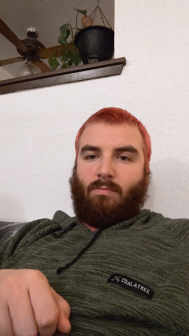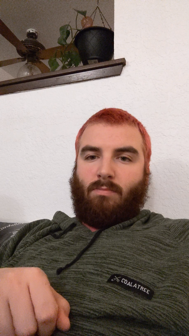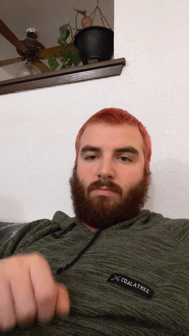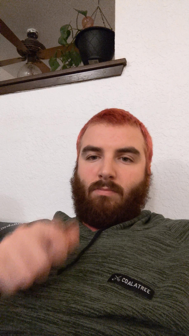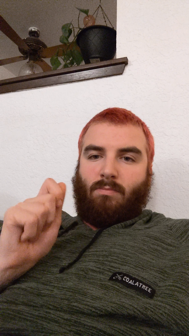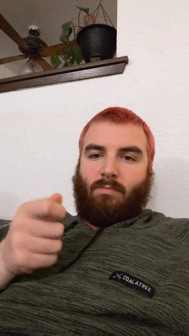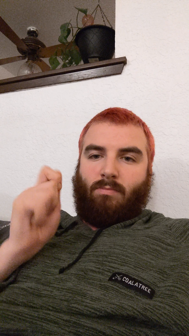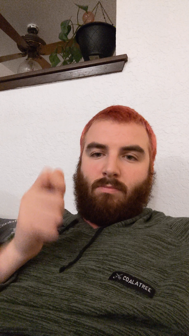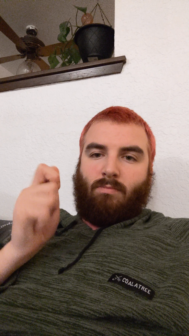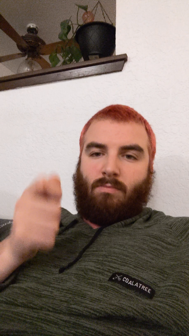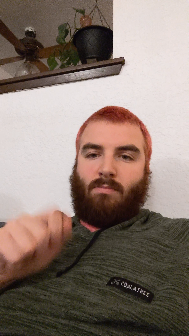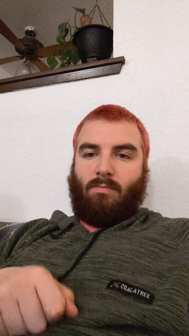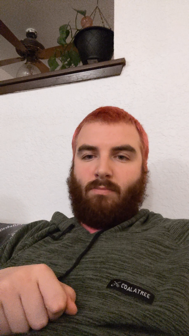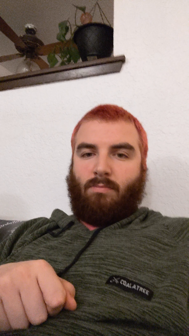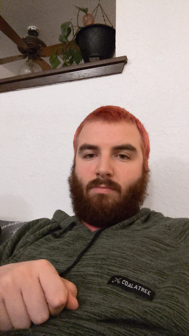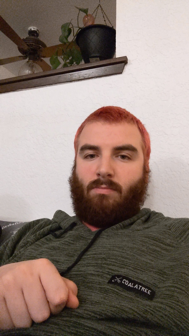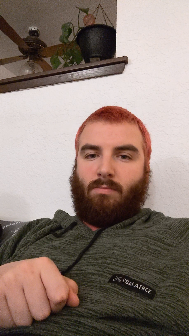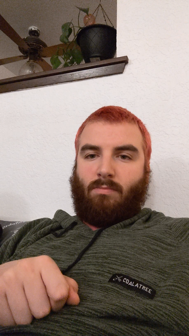cart